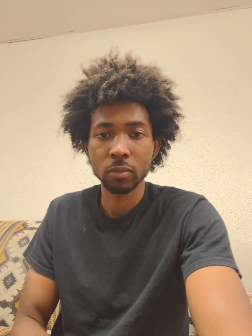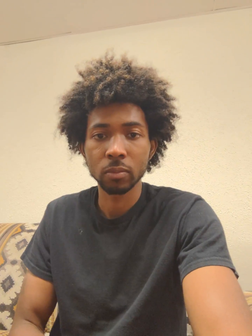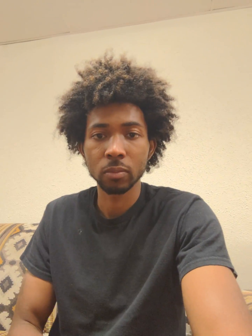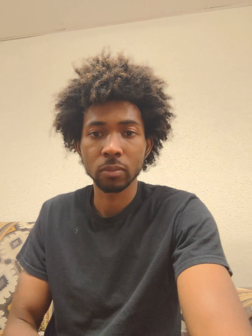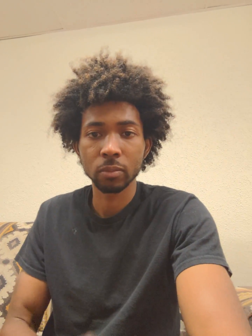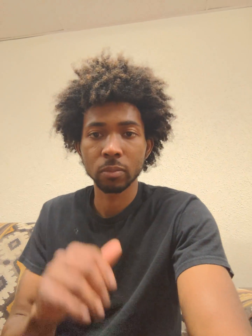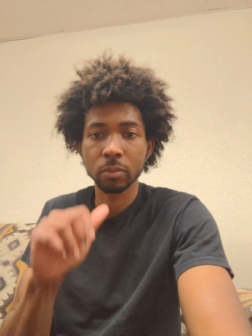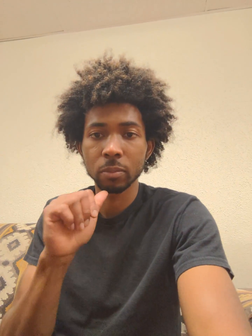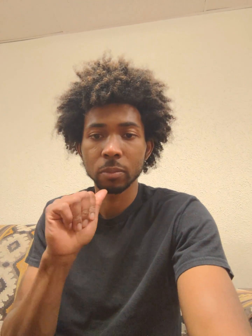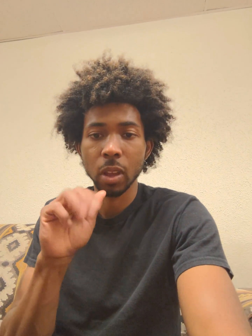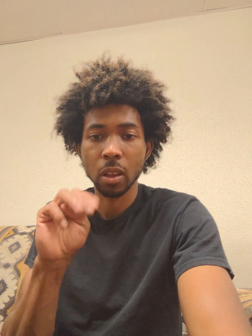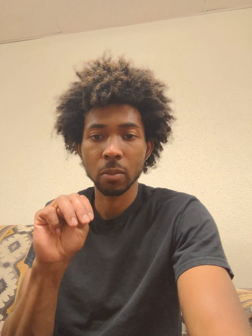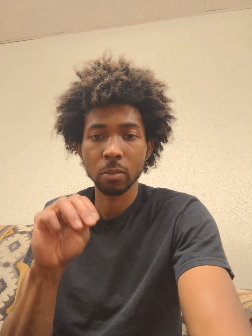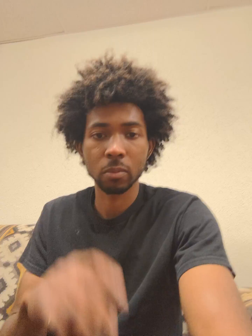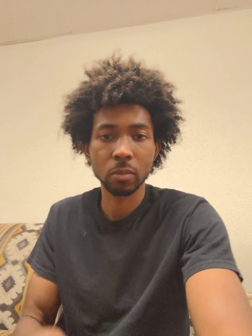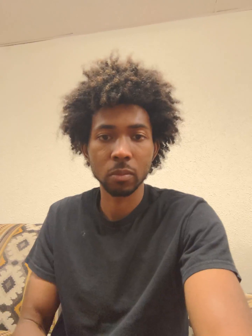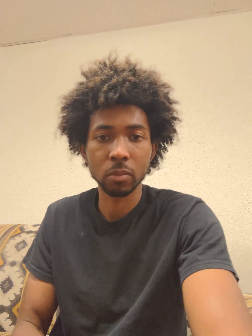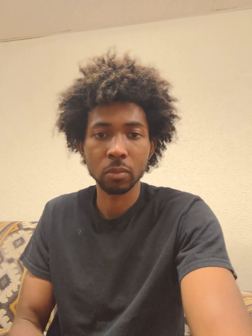am